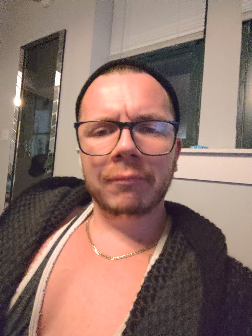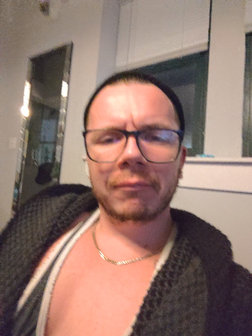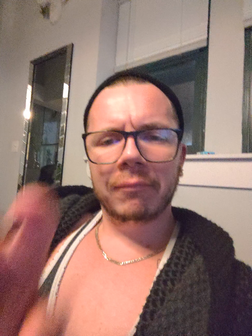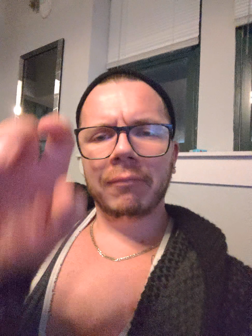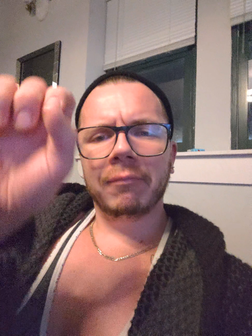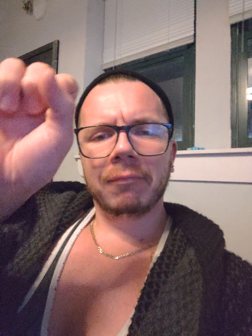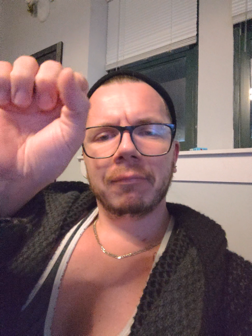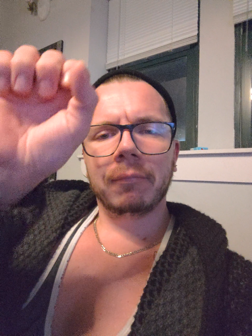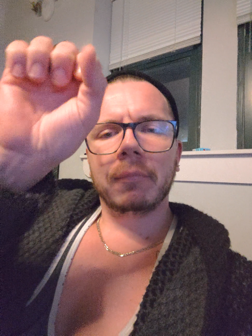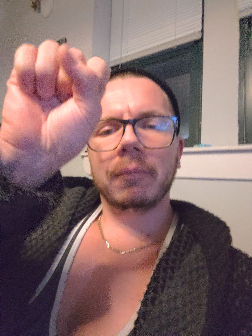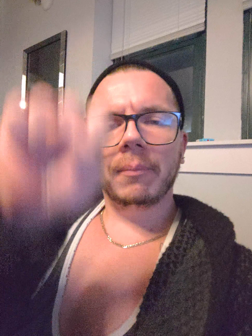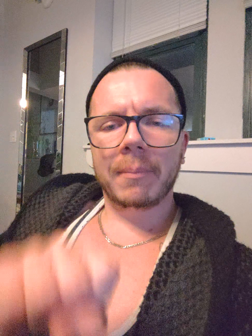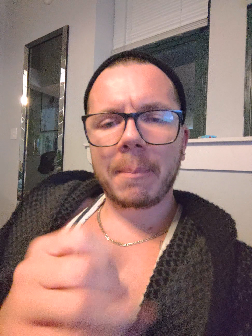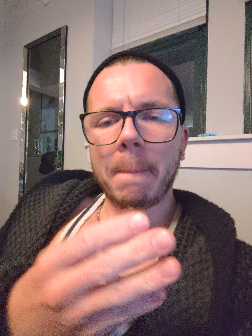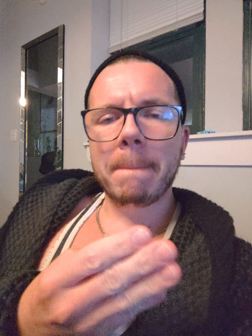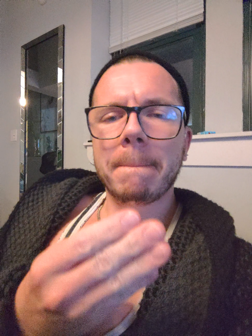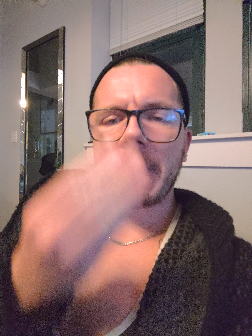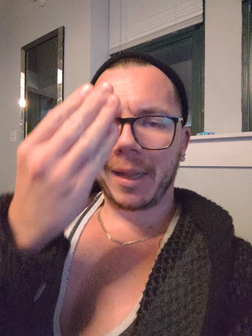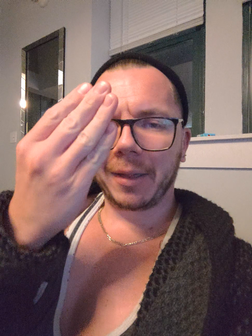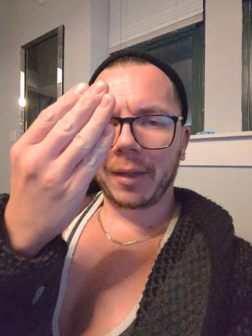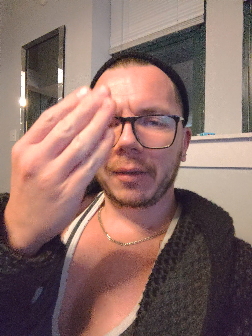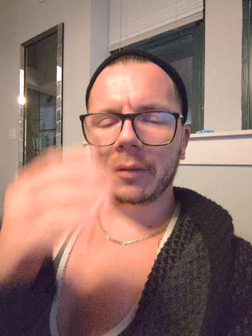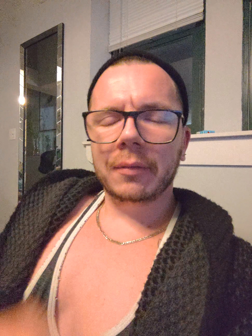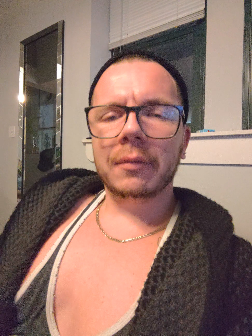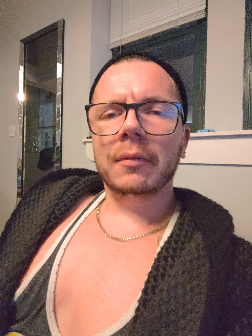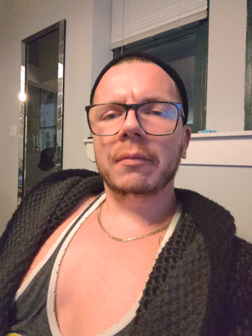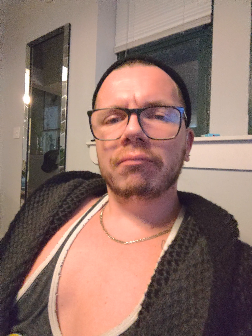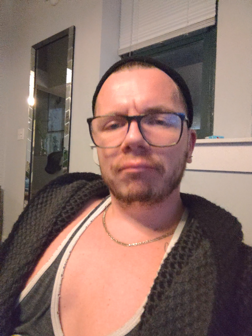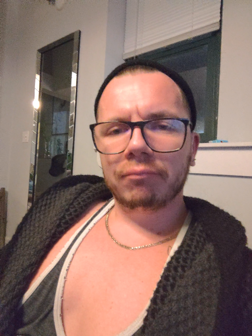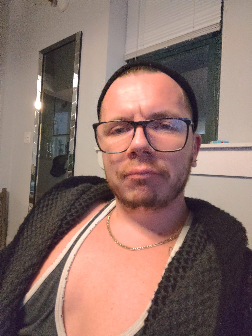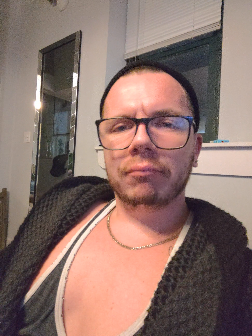mitten